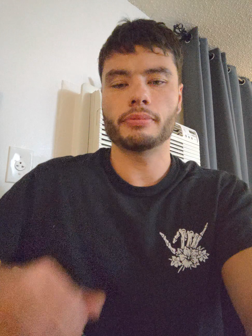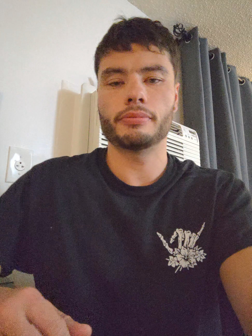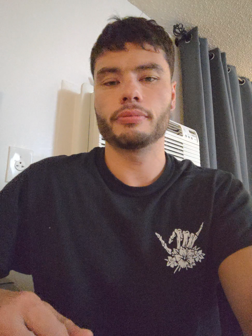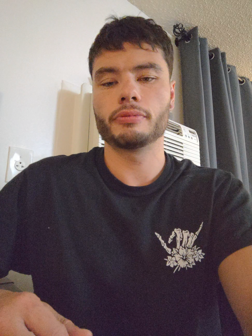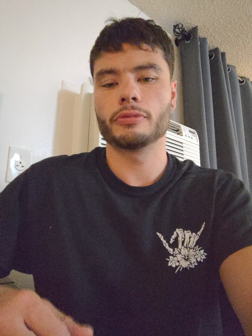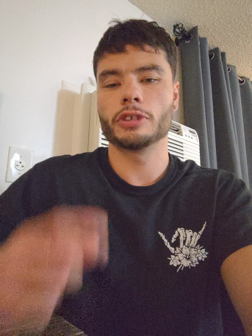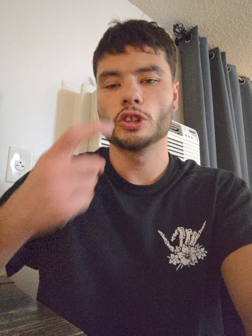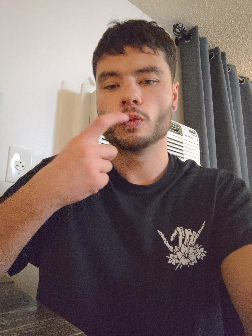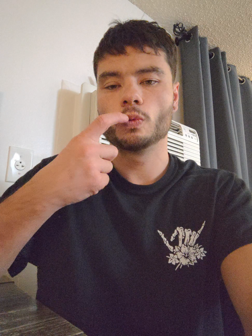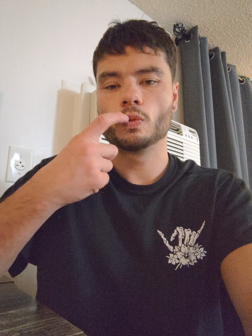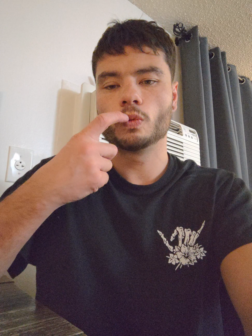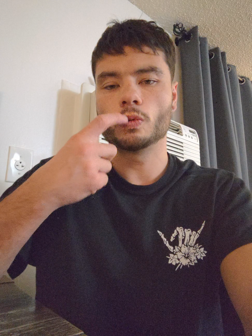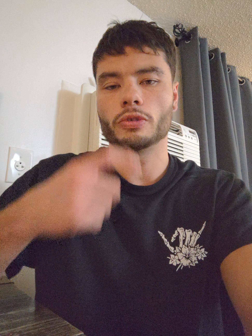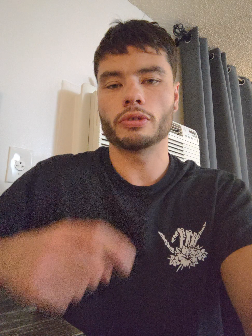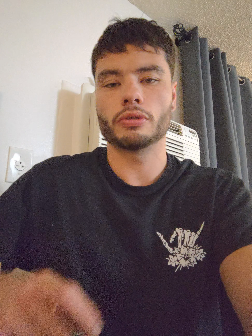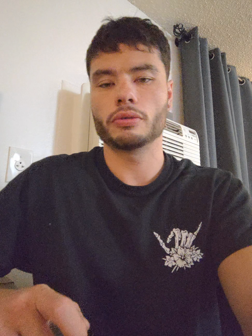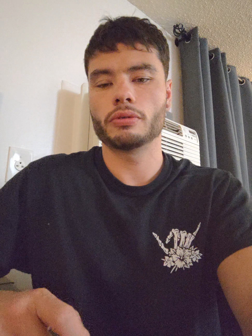tooth